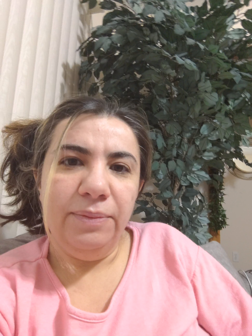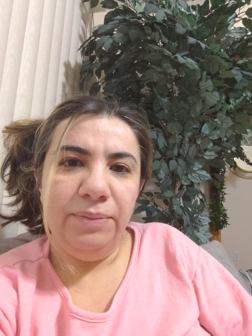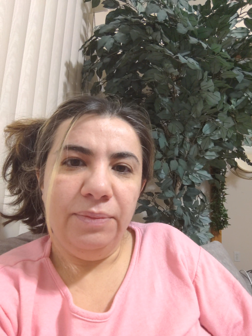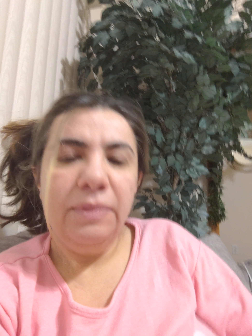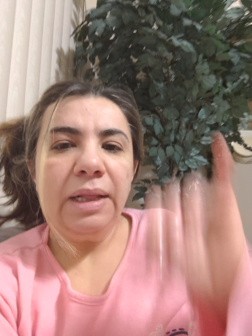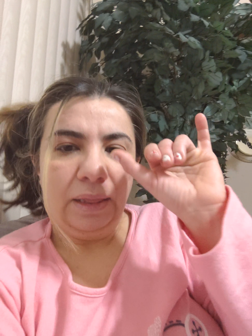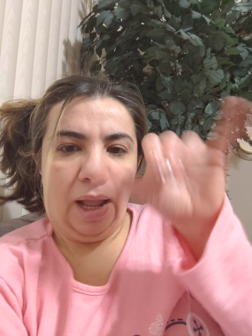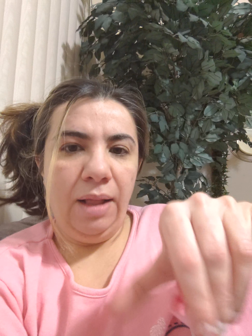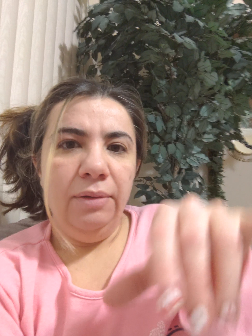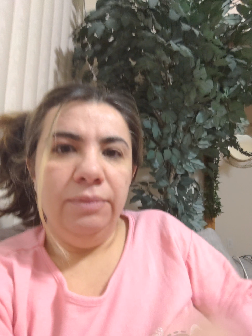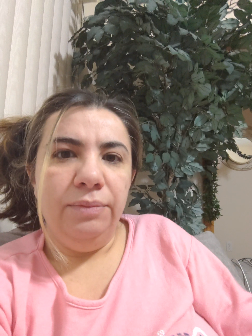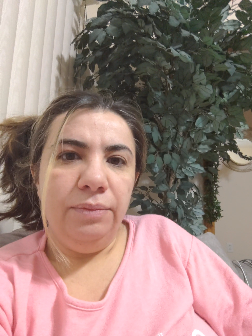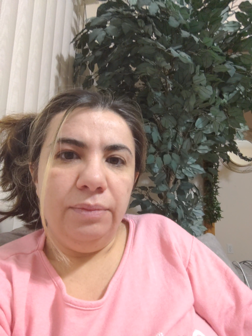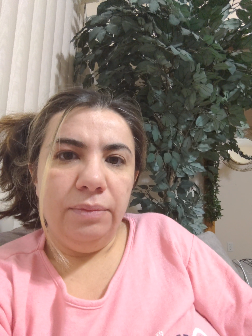that